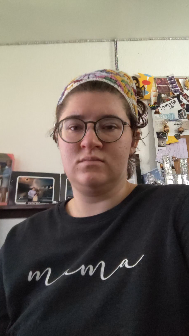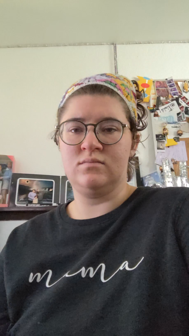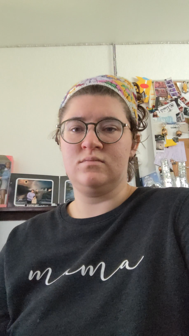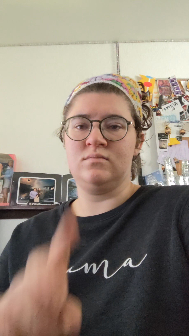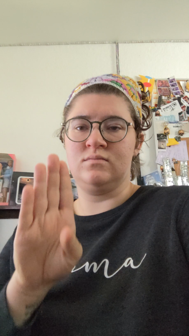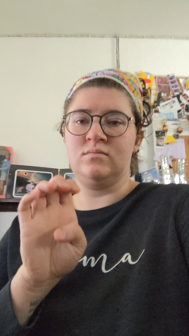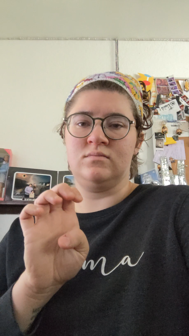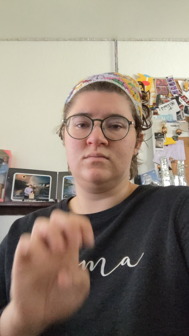be